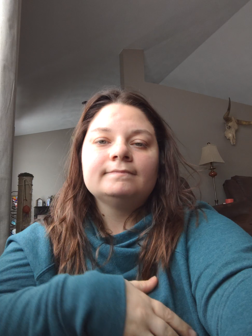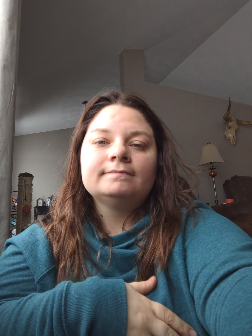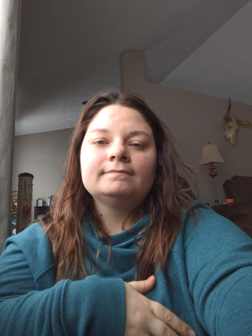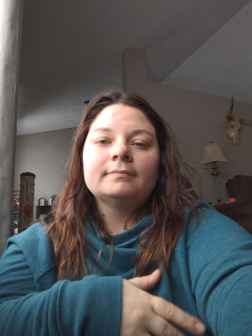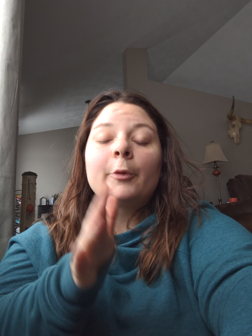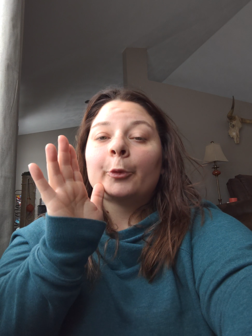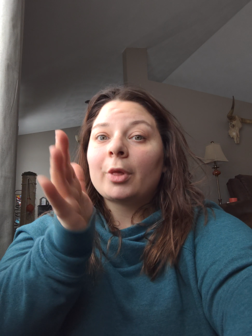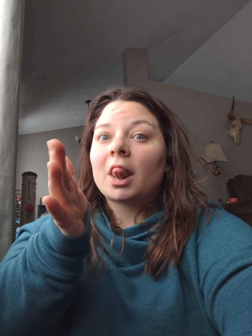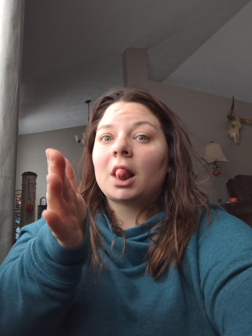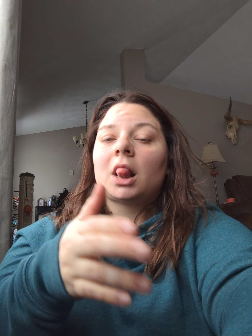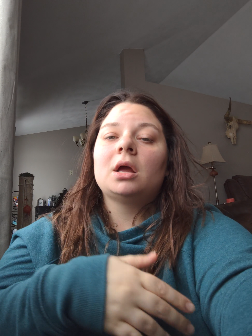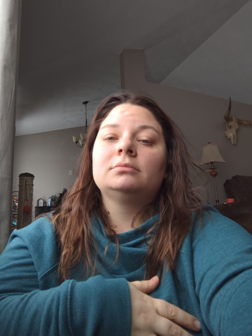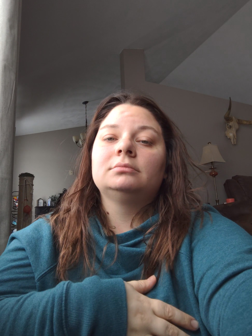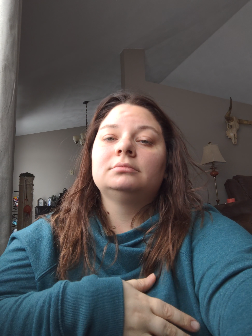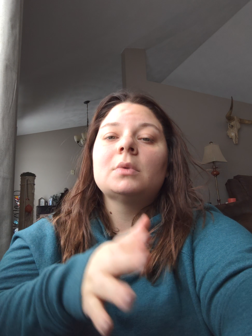will